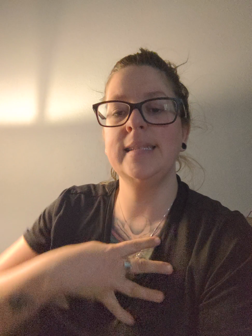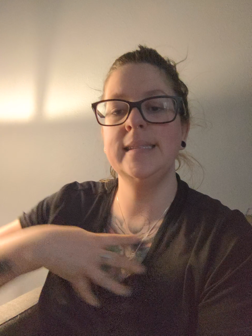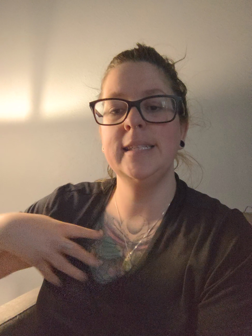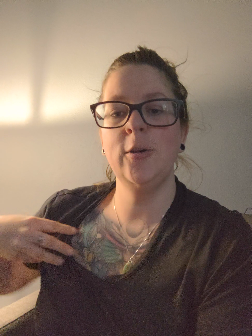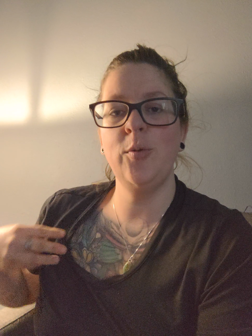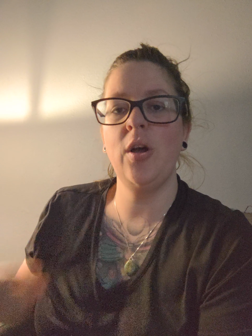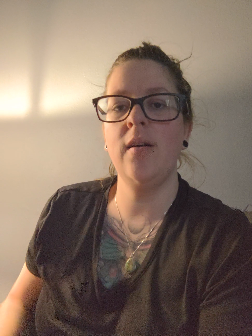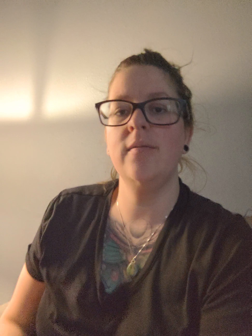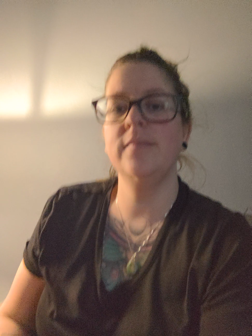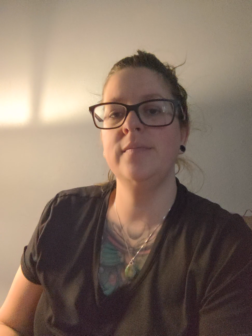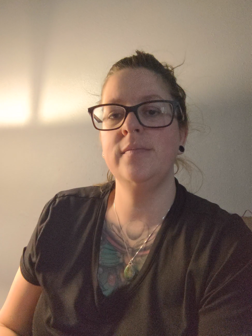zebra